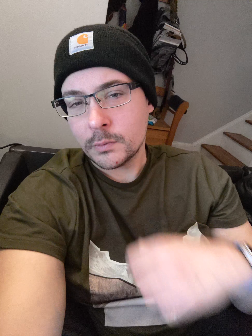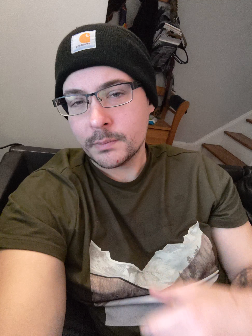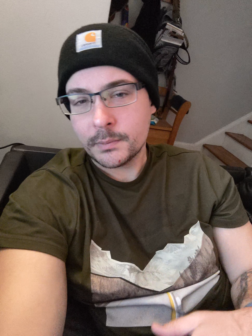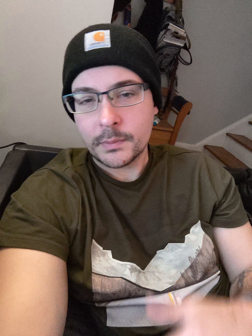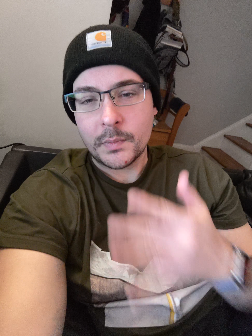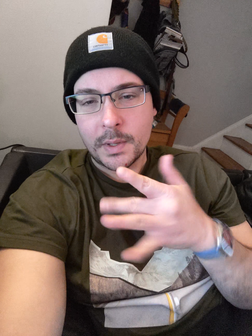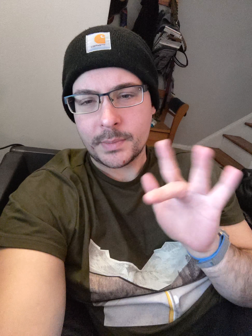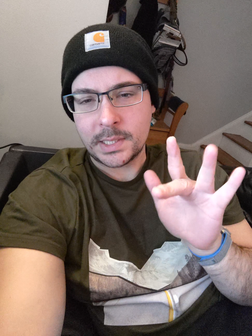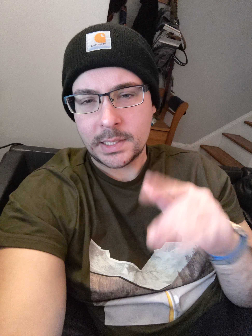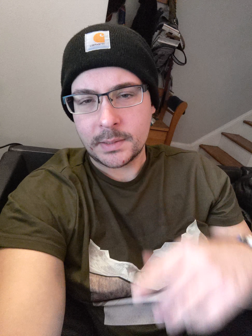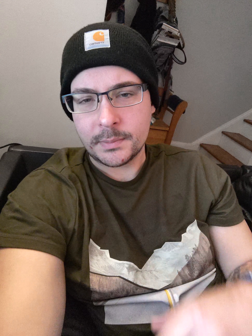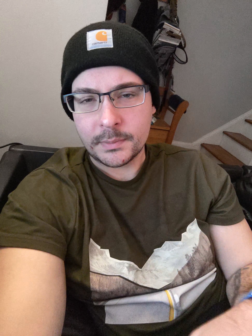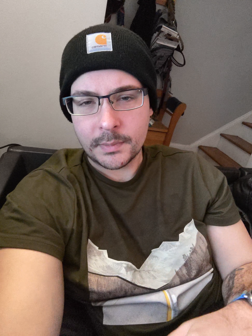empty